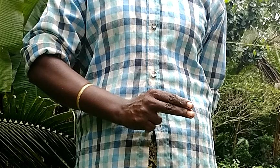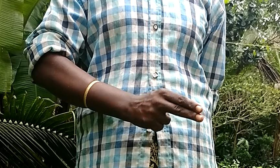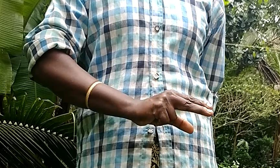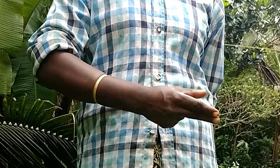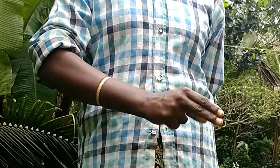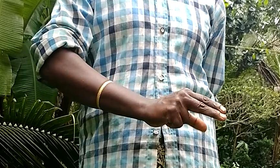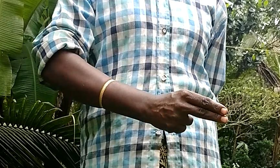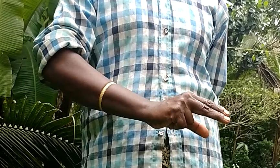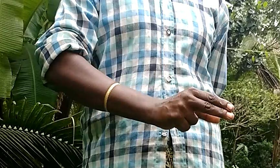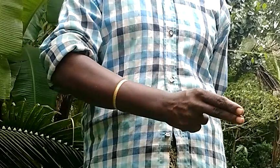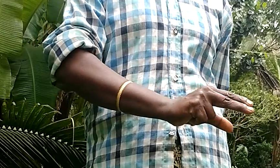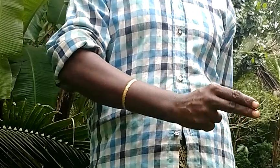Rat